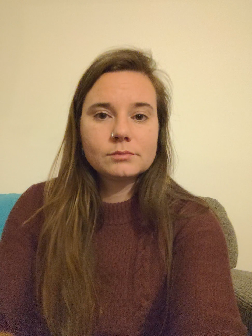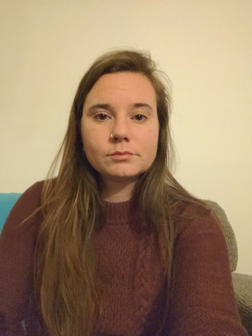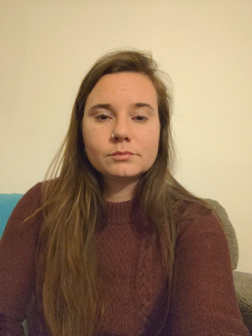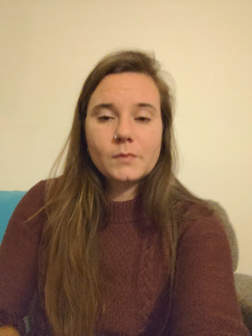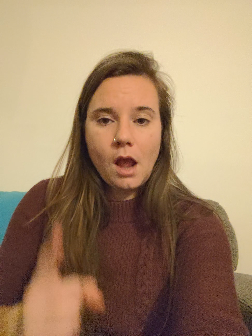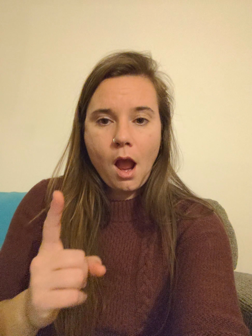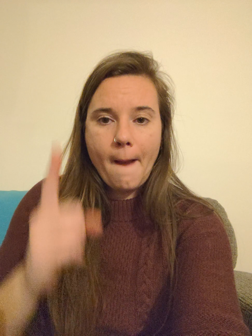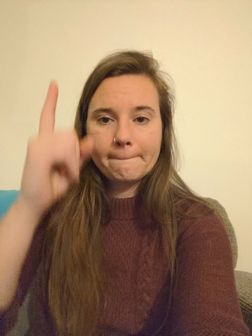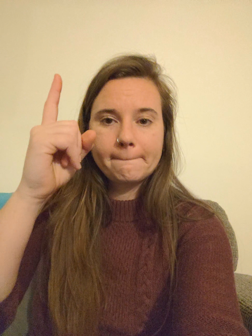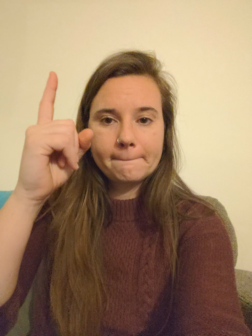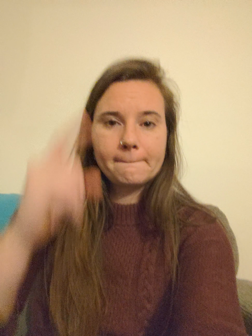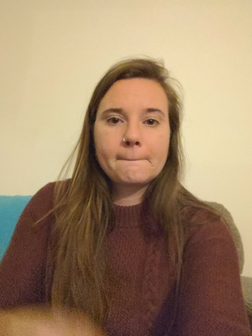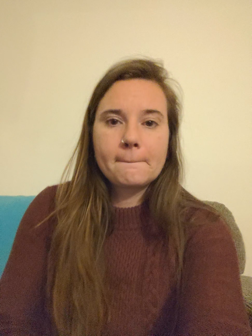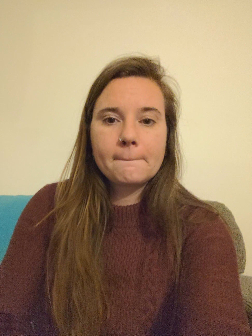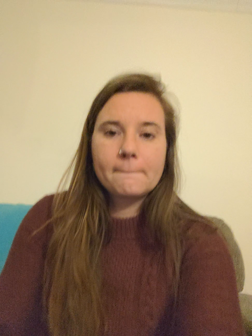up